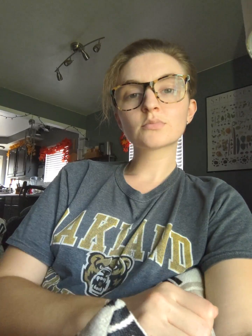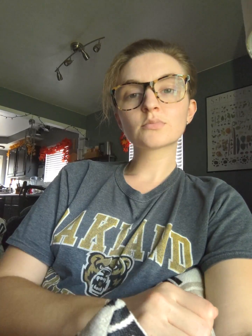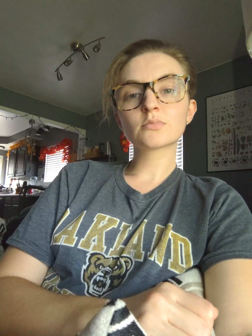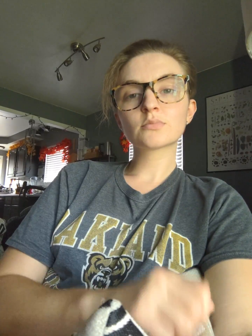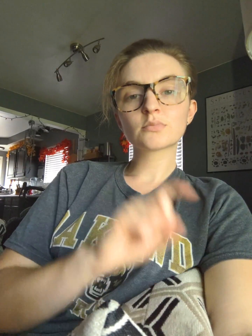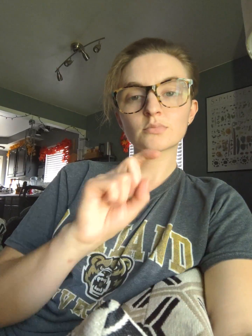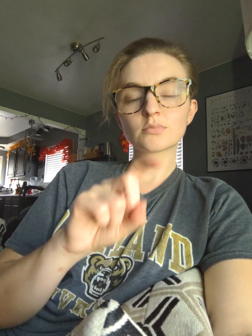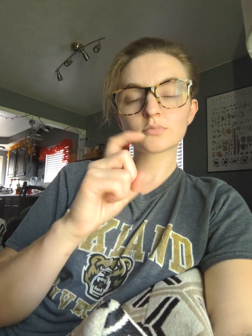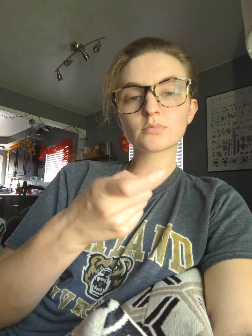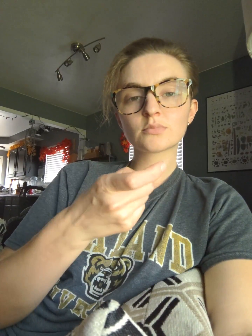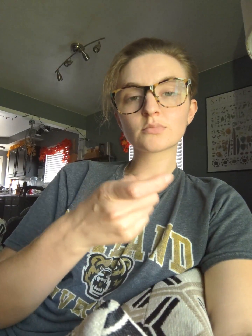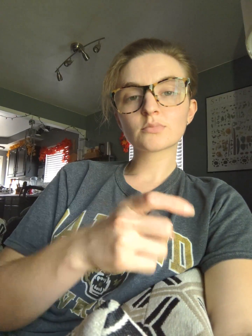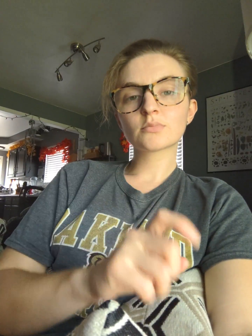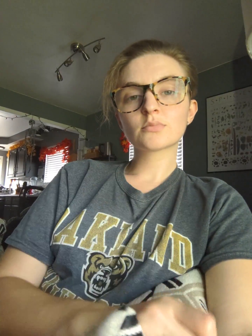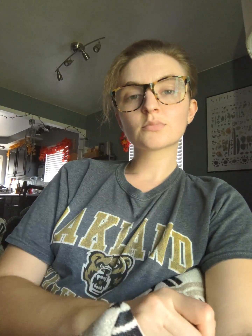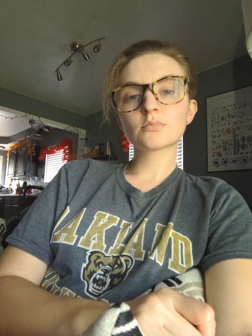friend